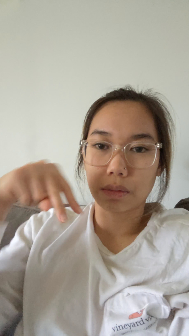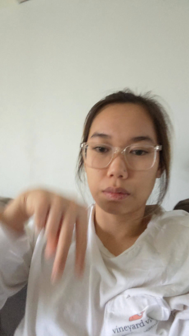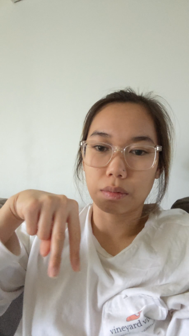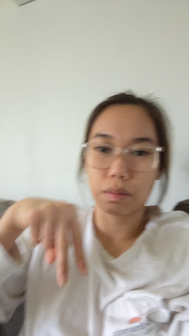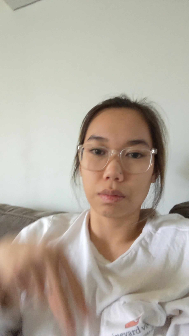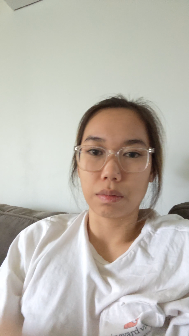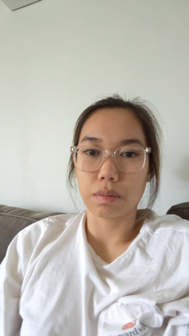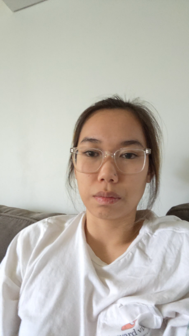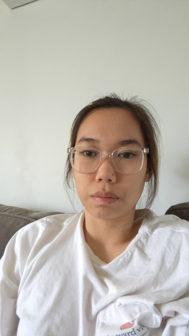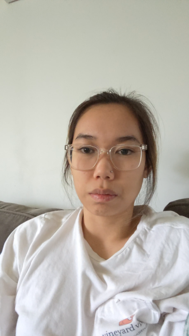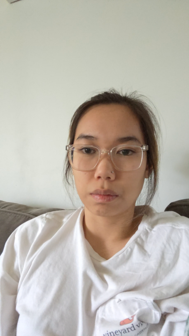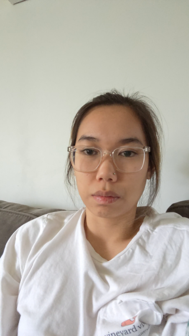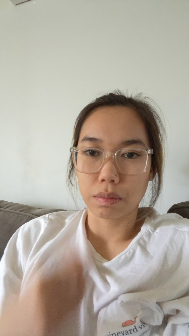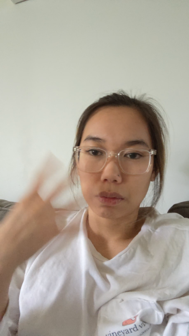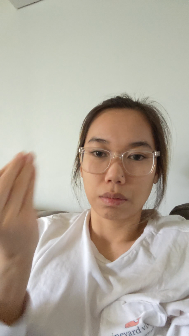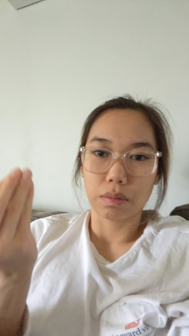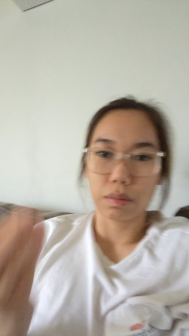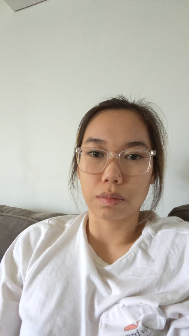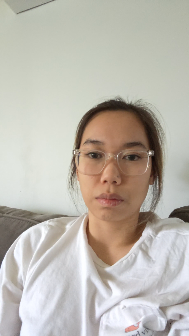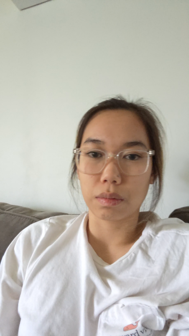got to